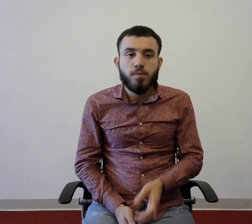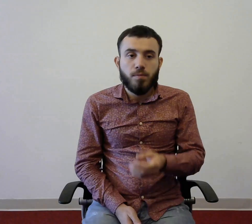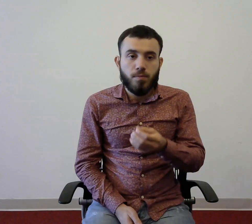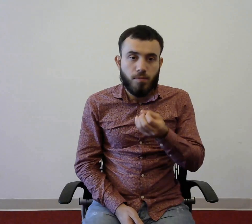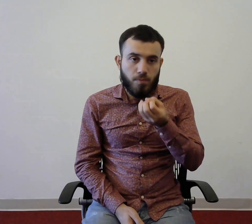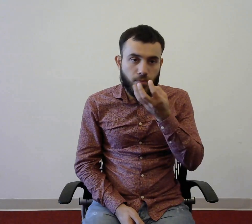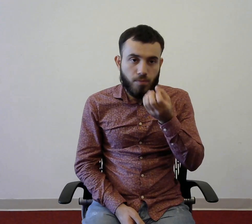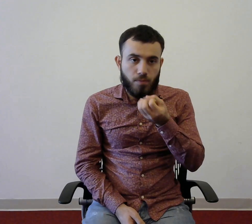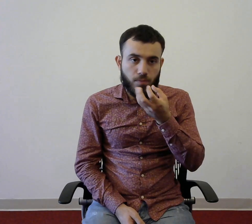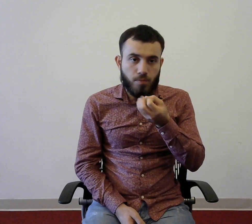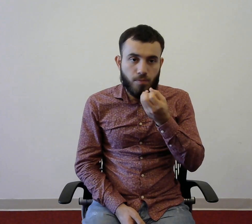bakı